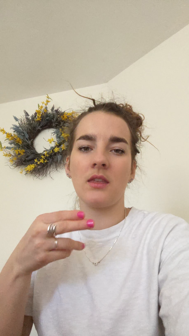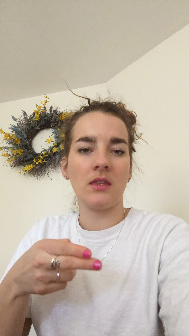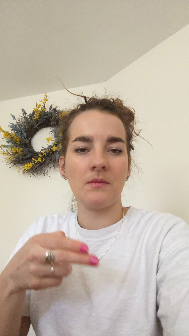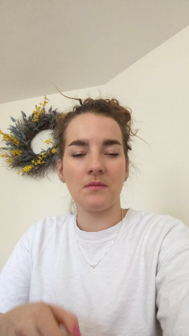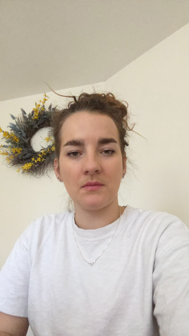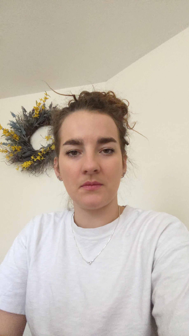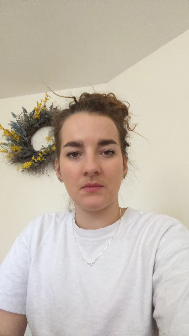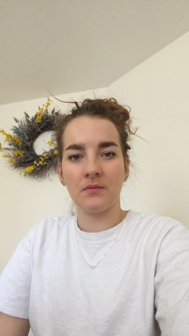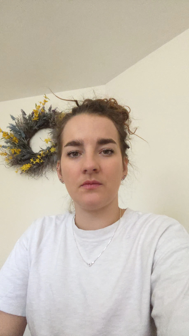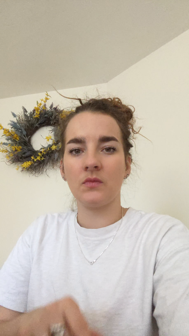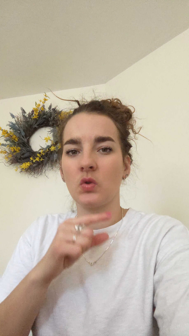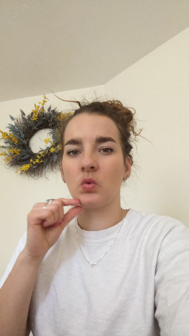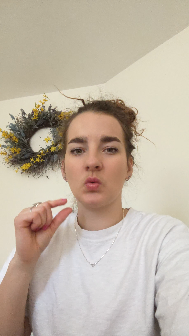glue